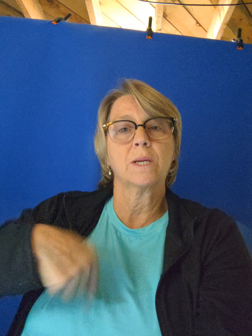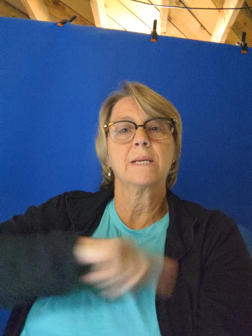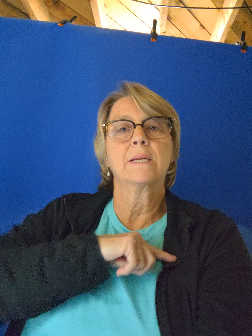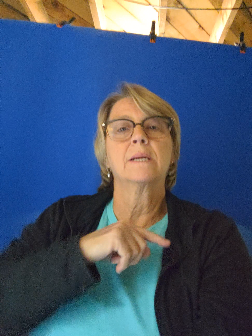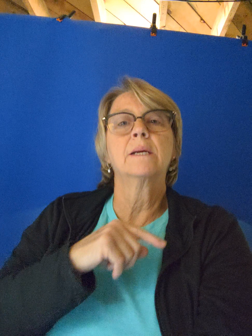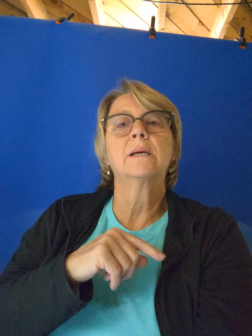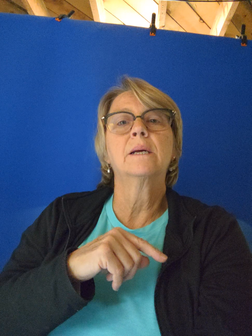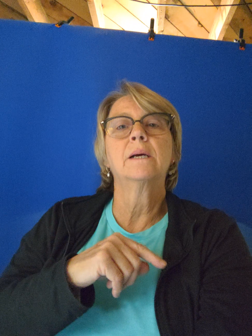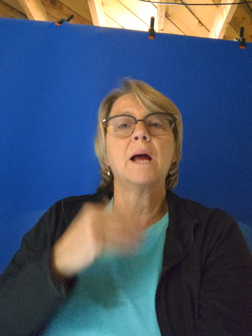we